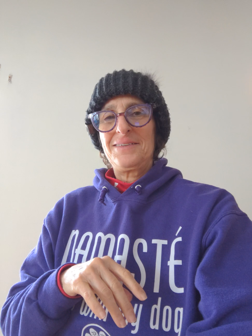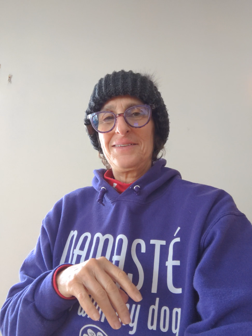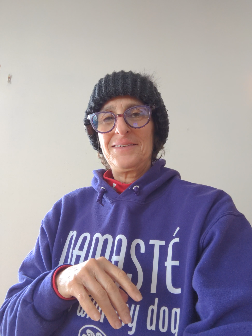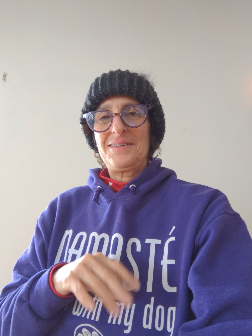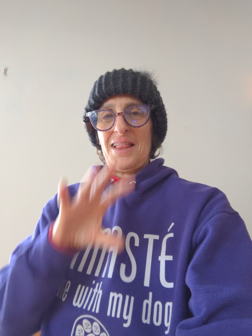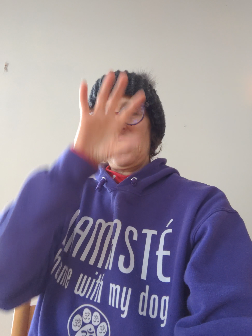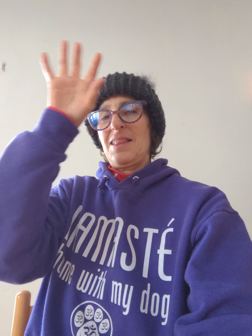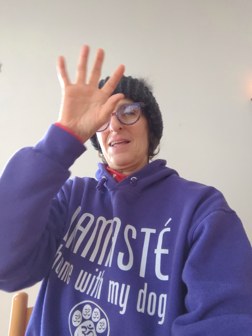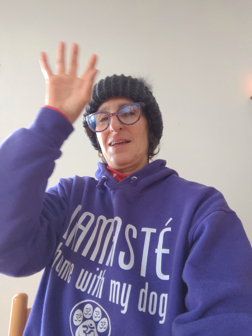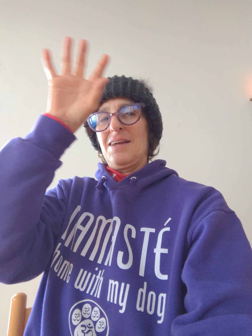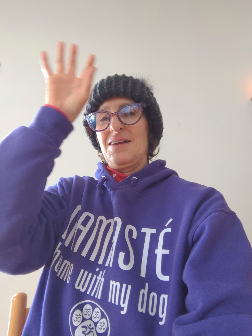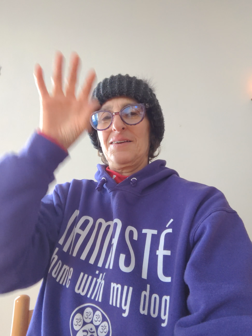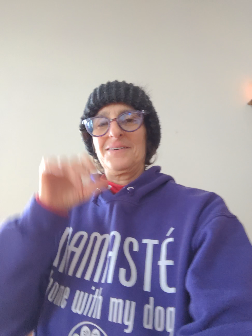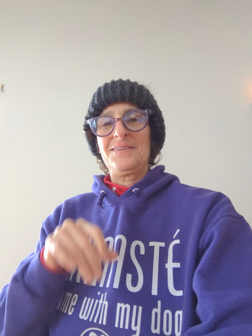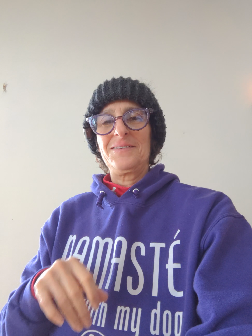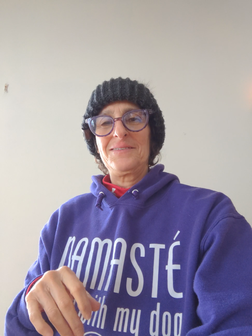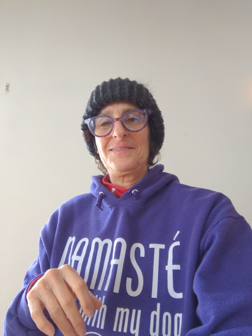cloud